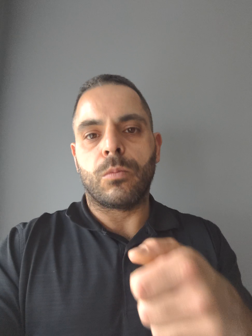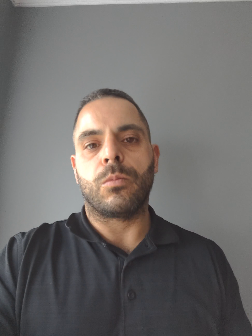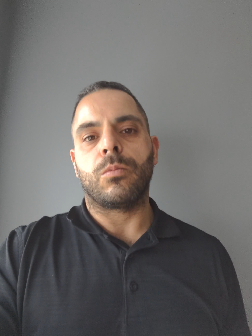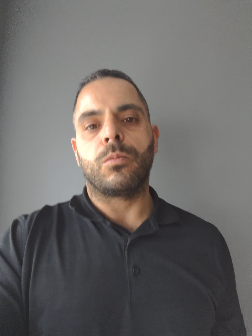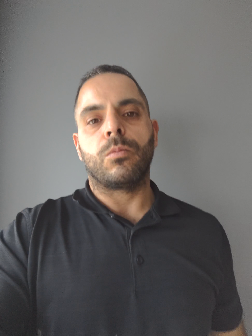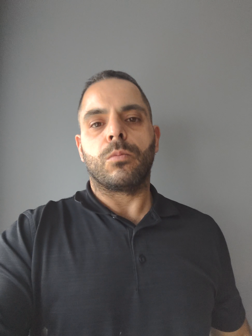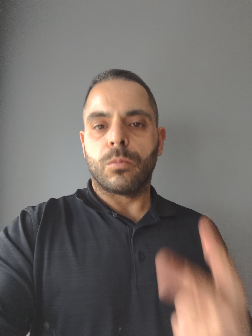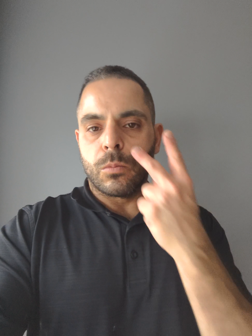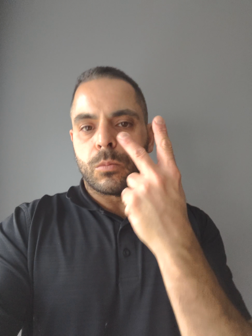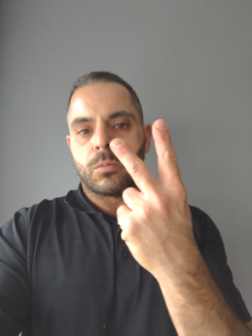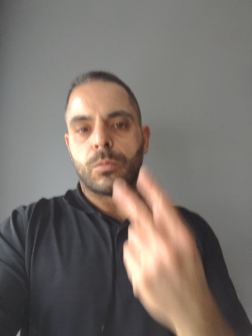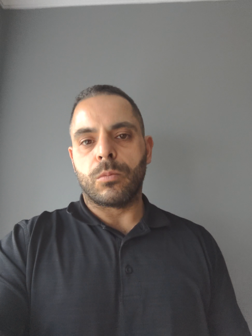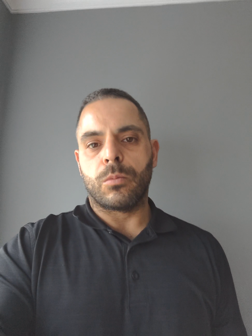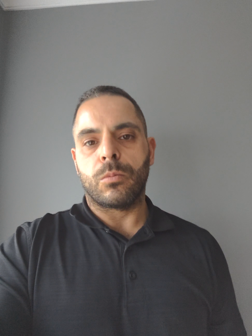see